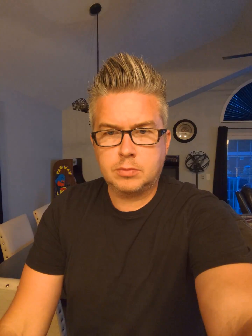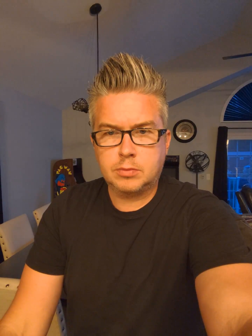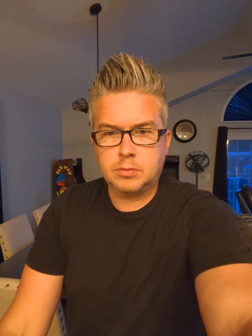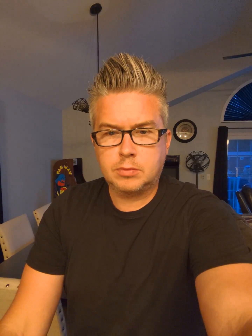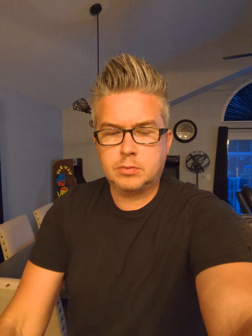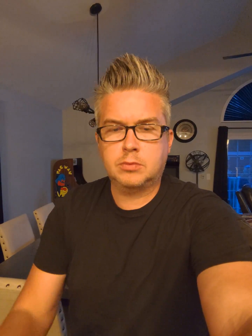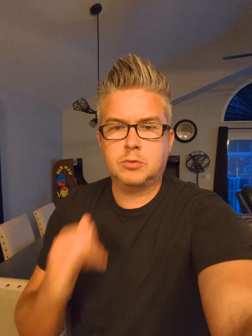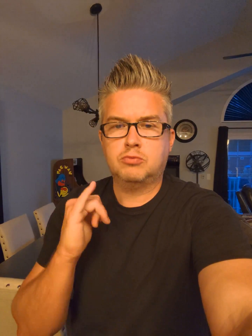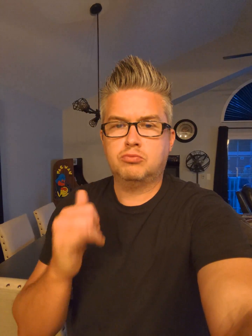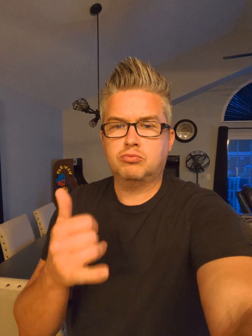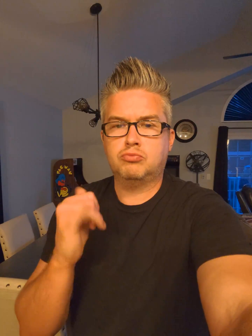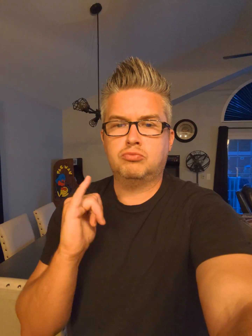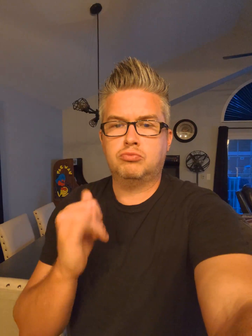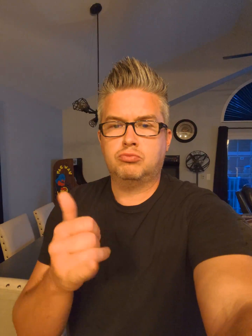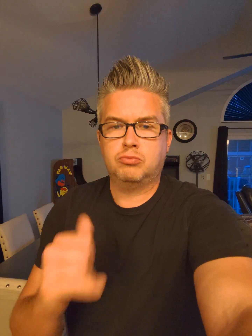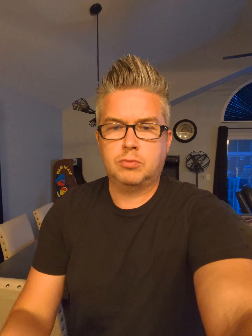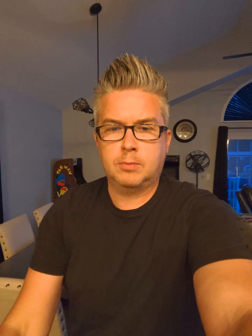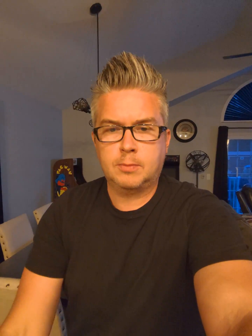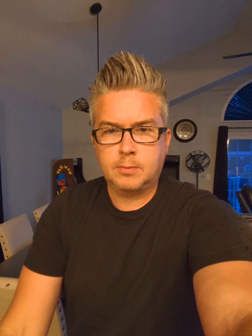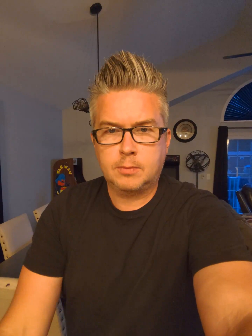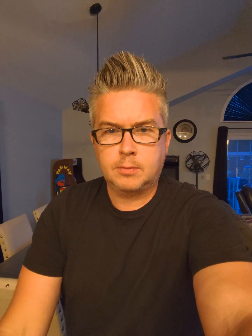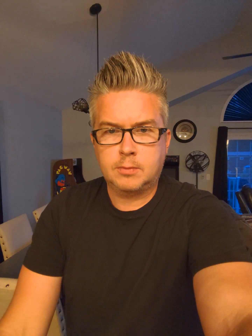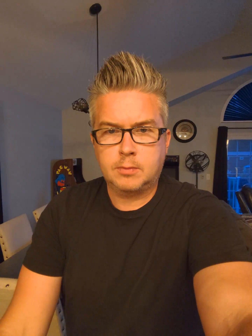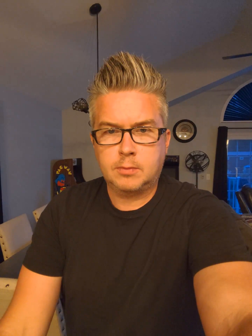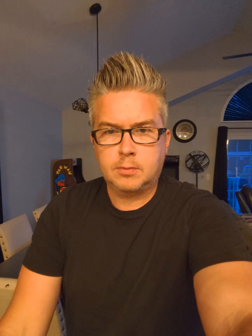rocking chair